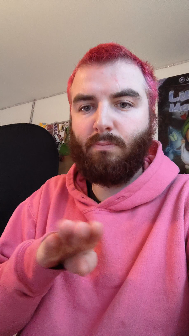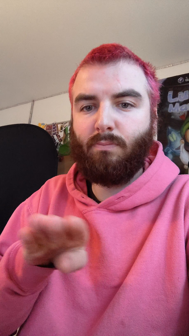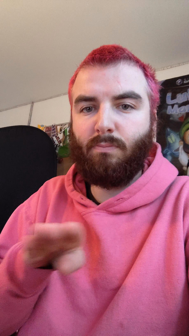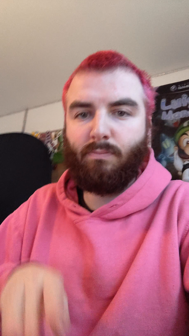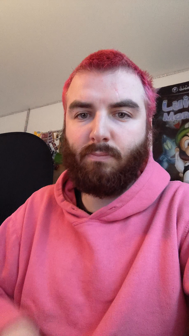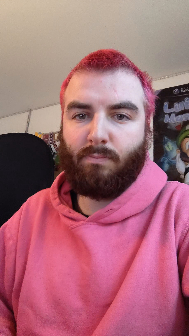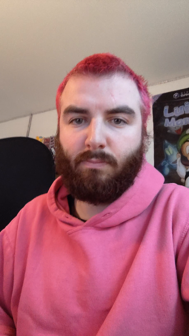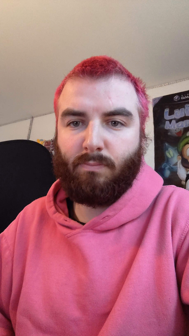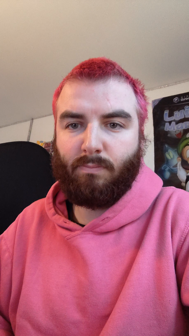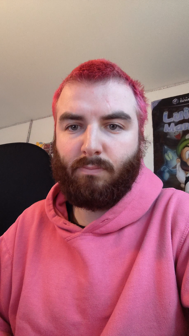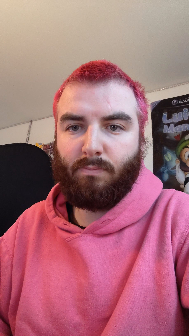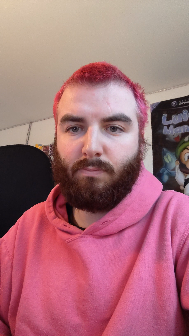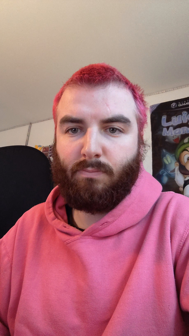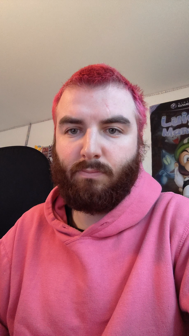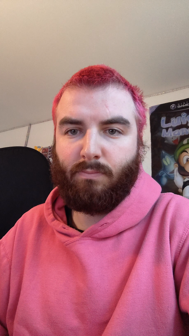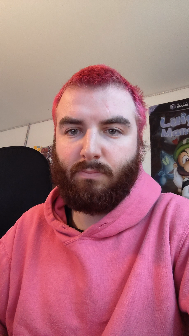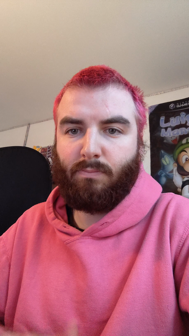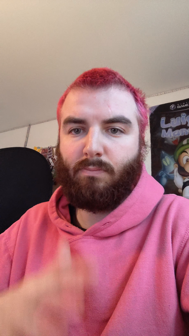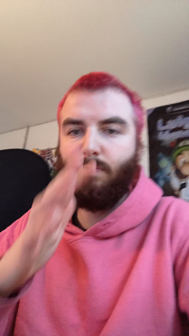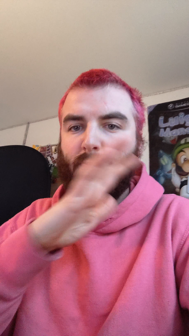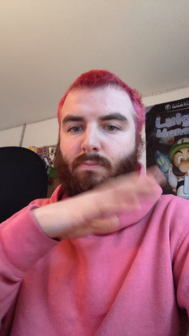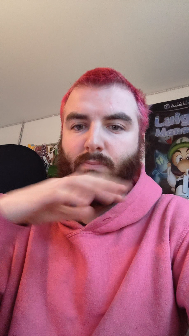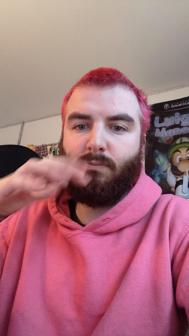grapes